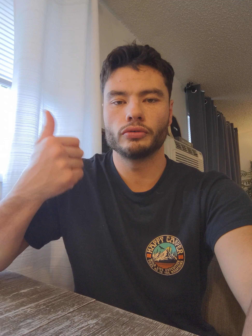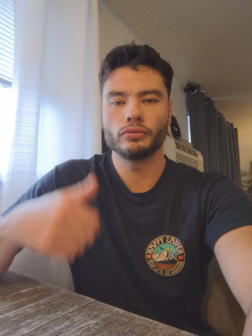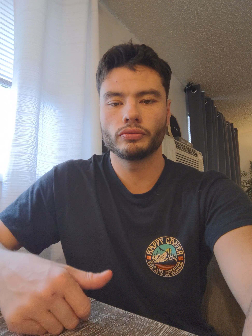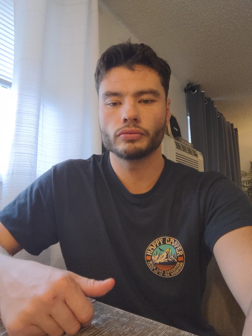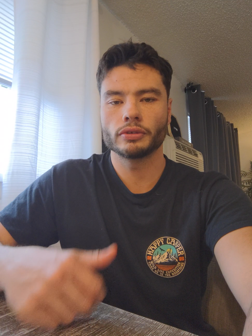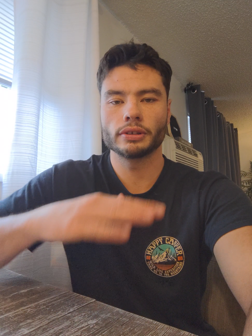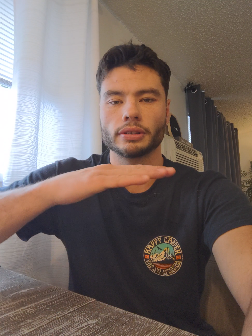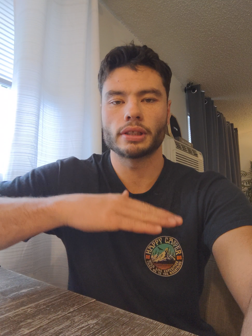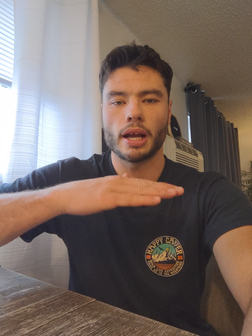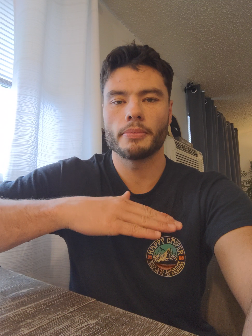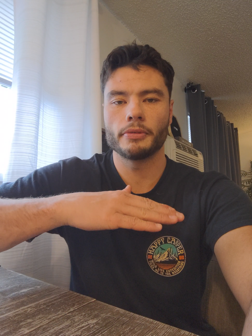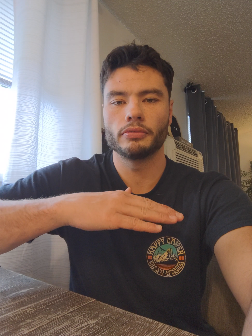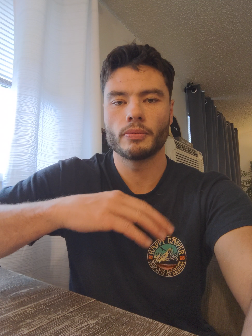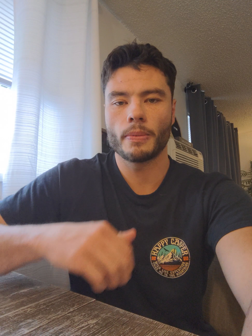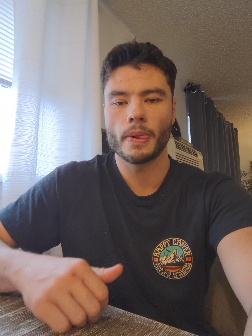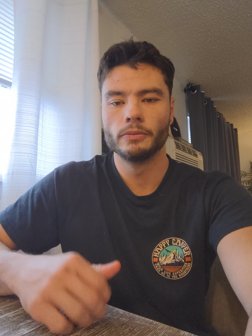table